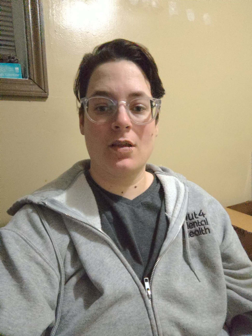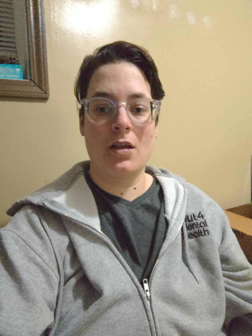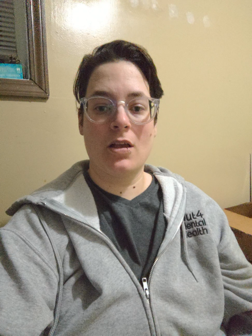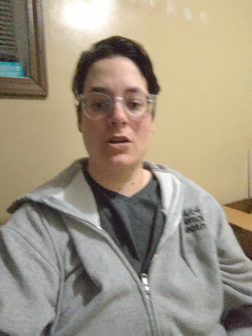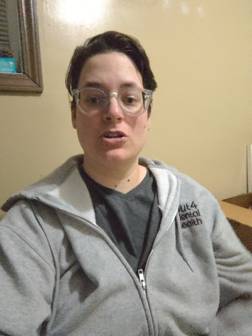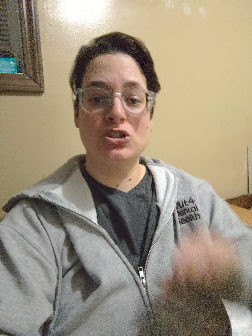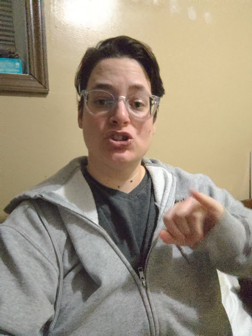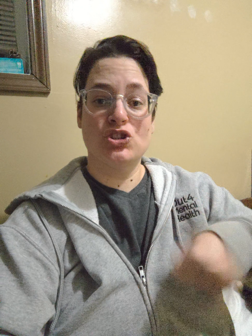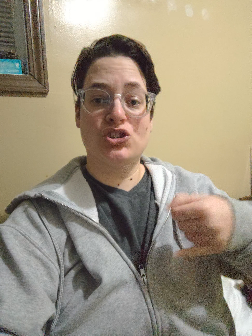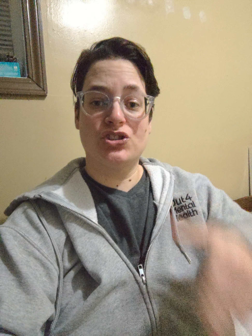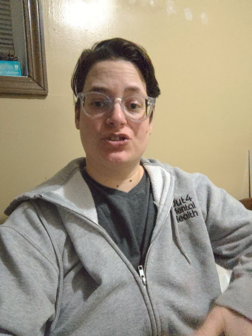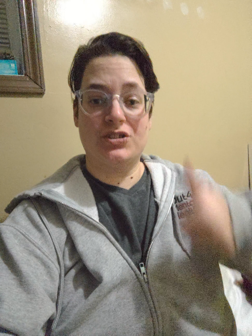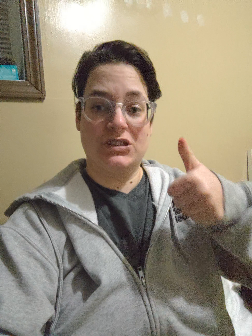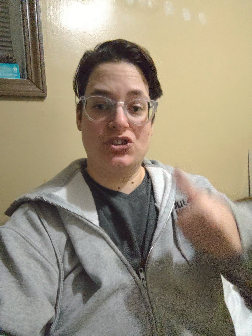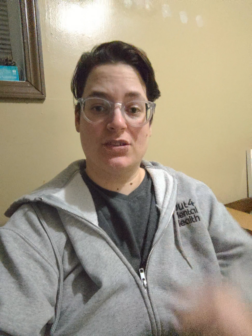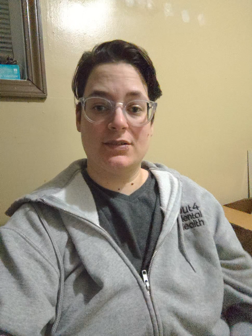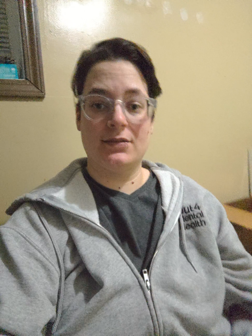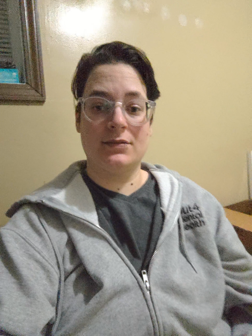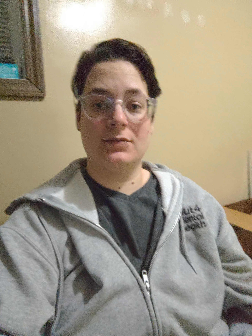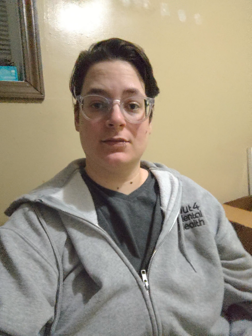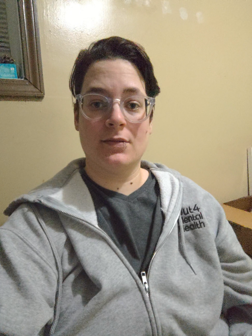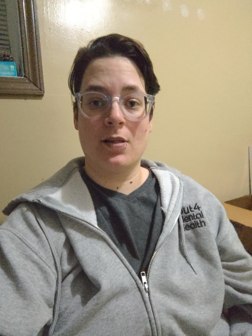jeans